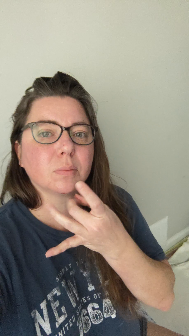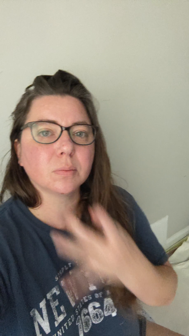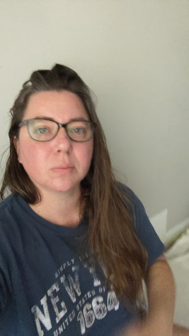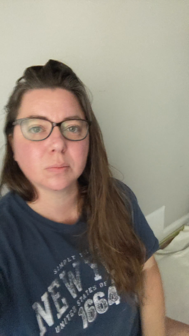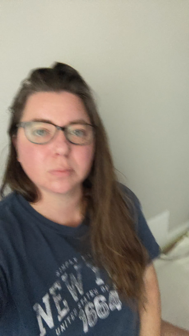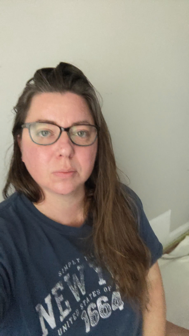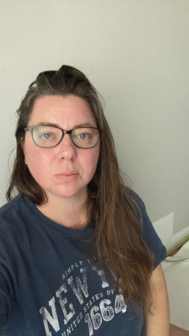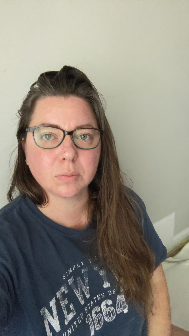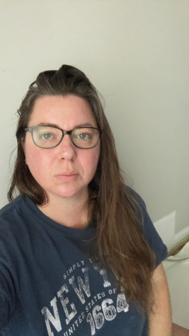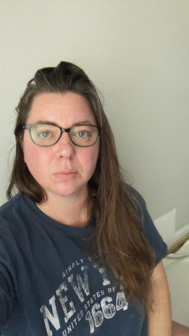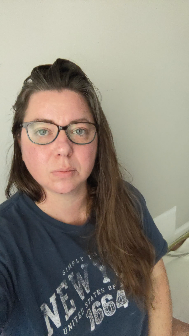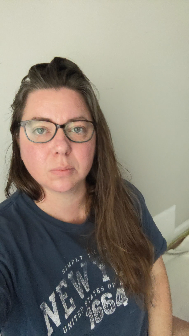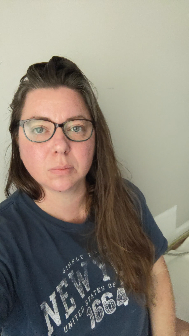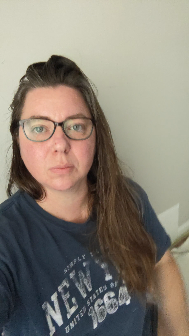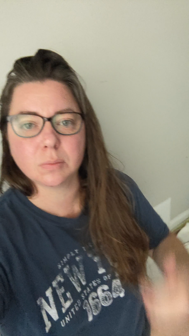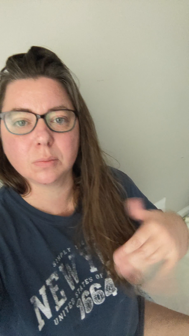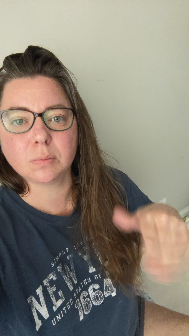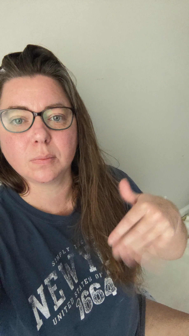pants